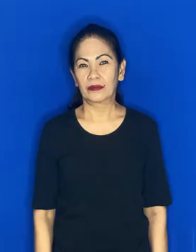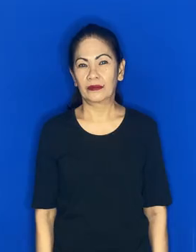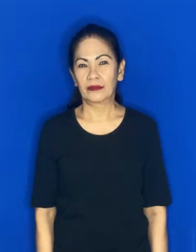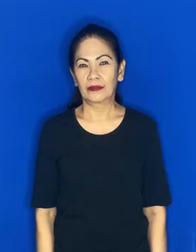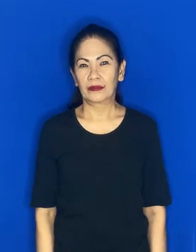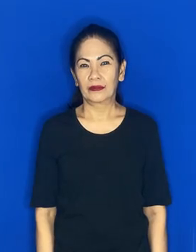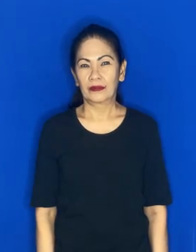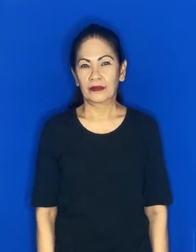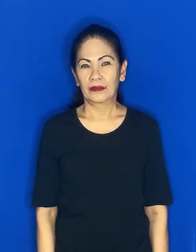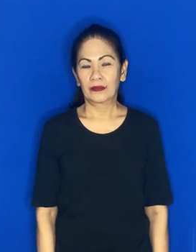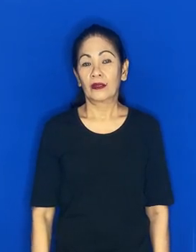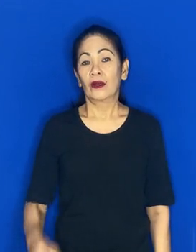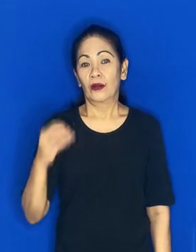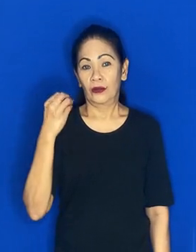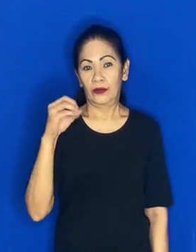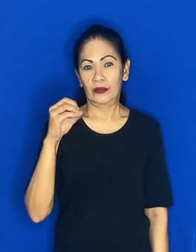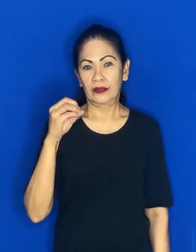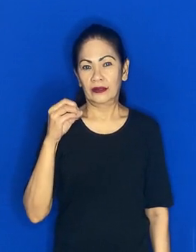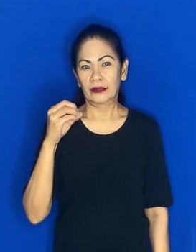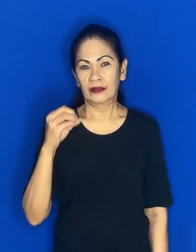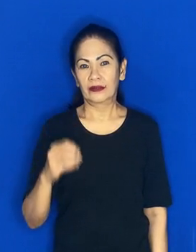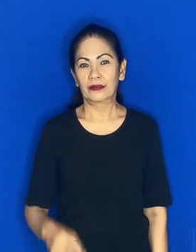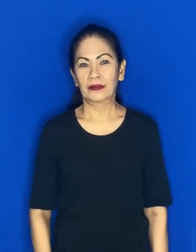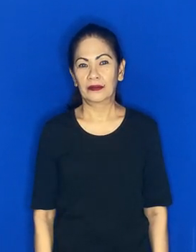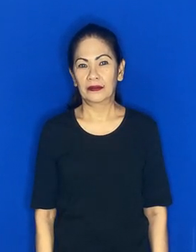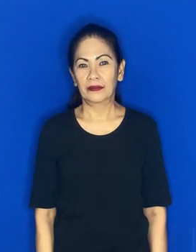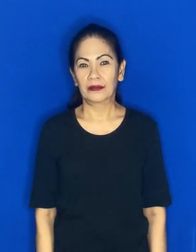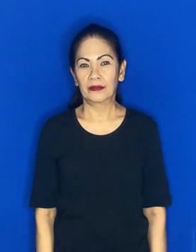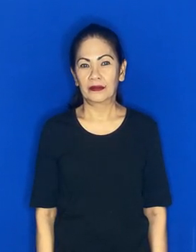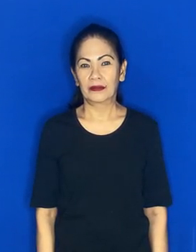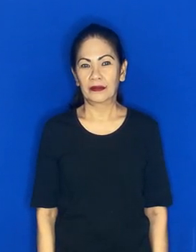orange